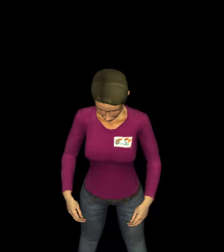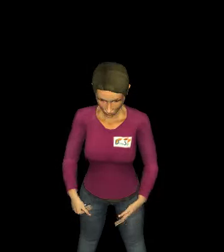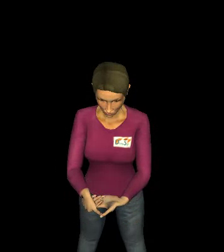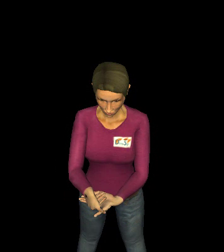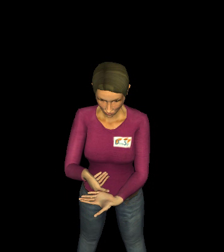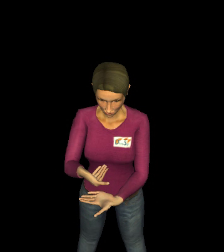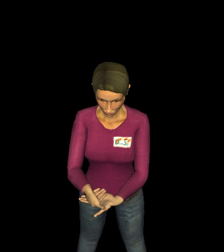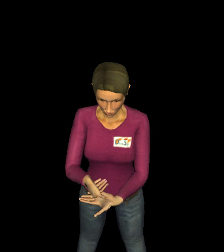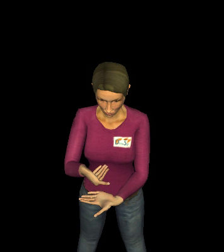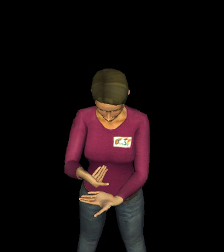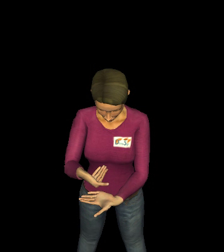حساء